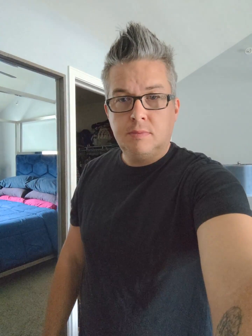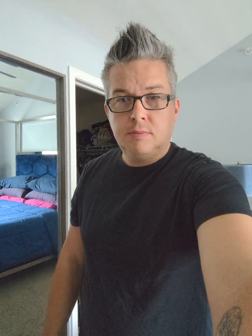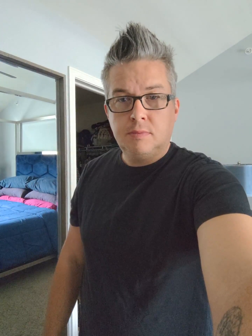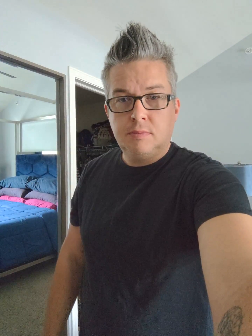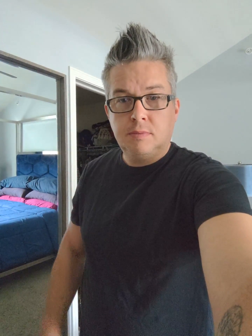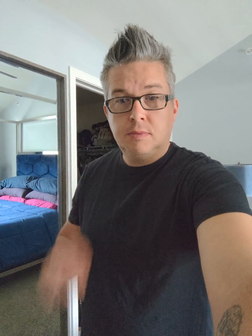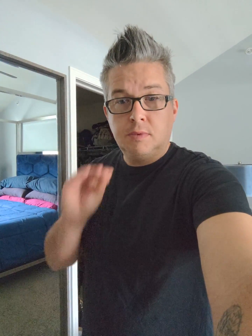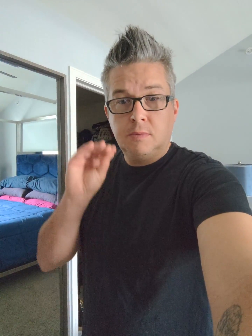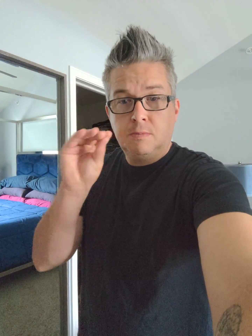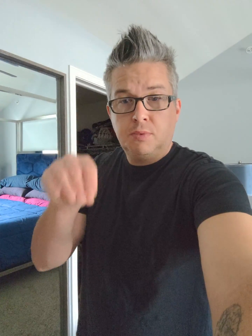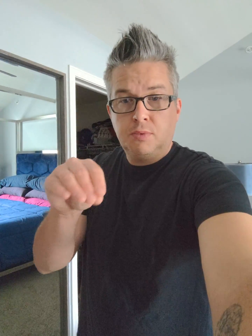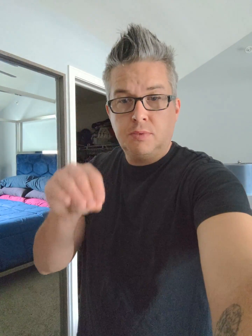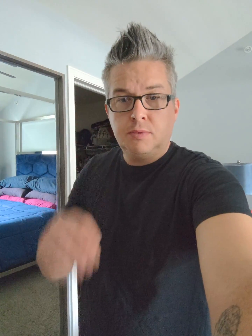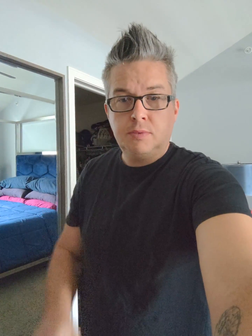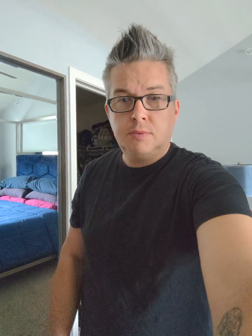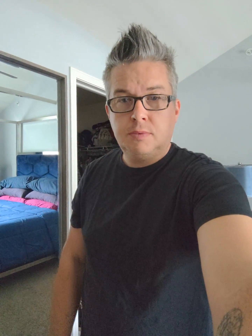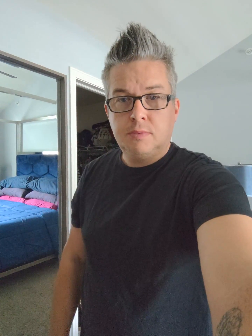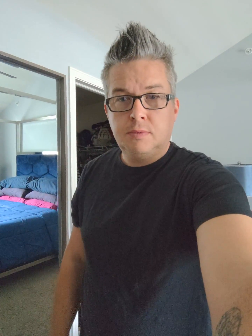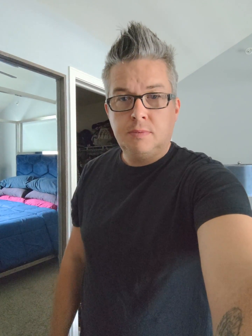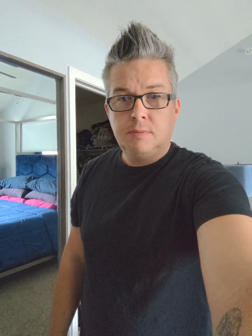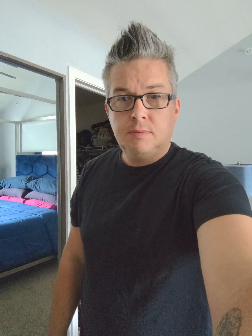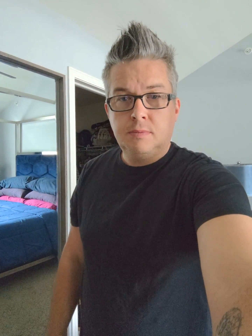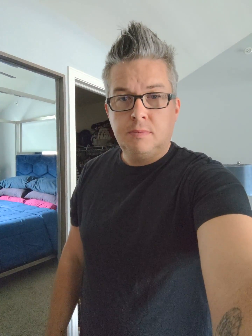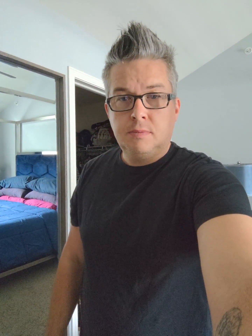put